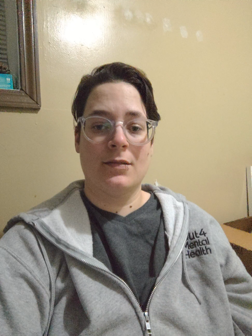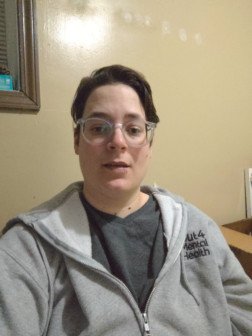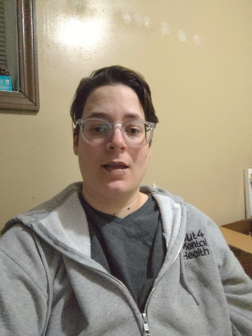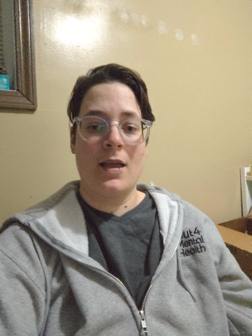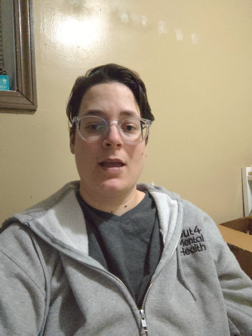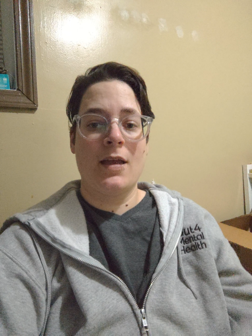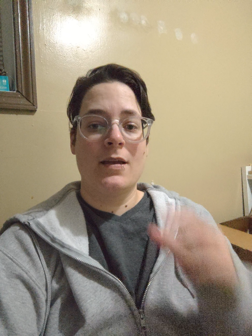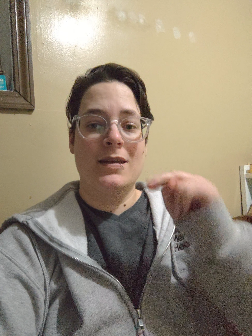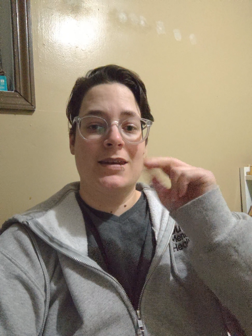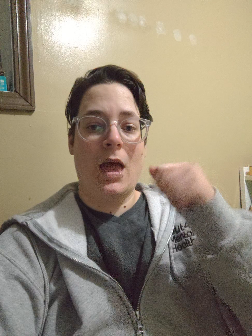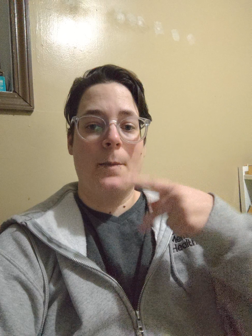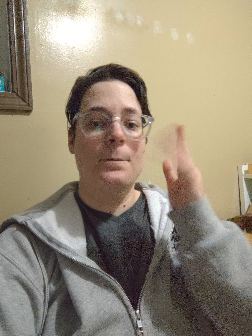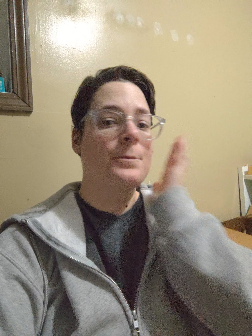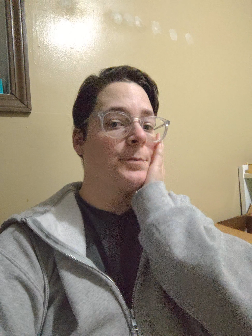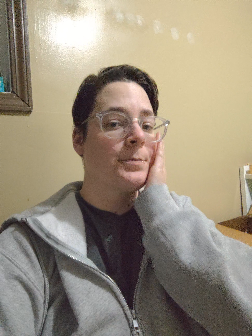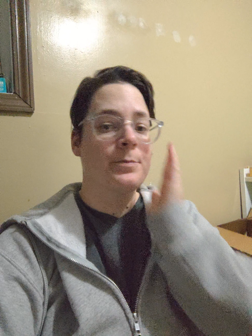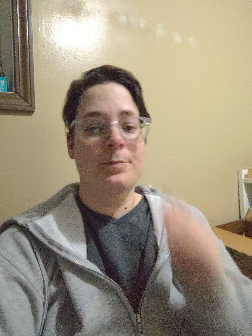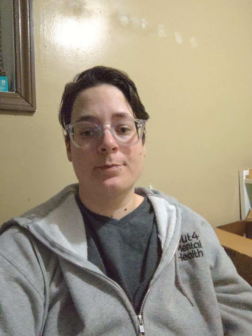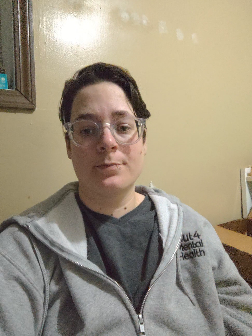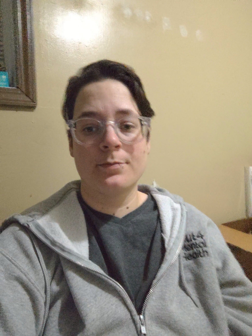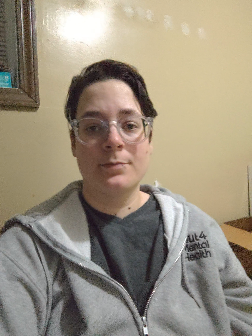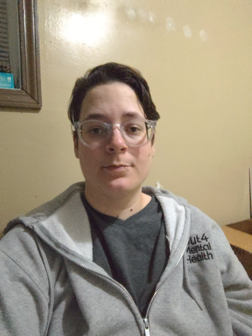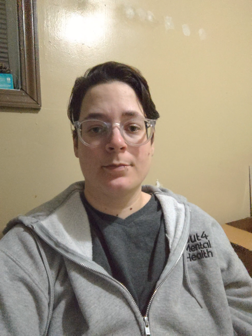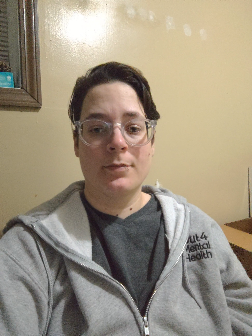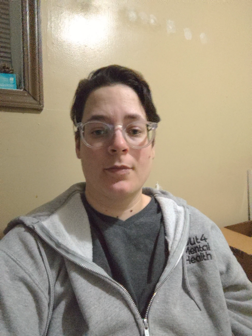nap